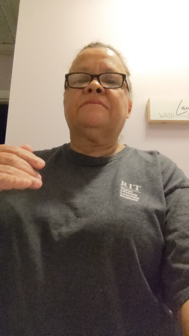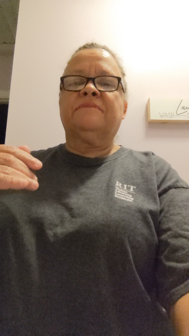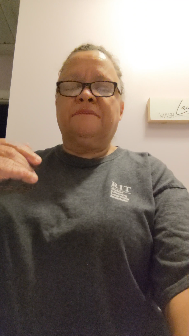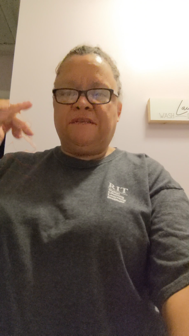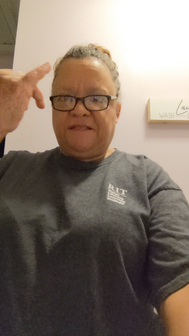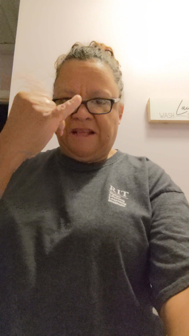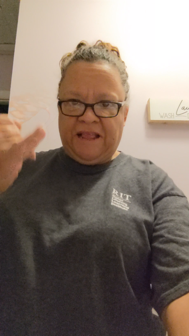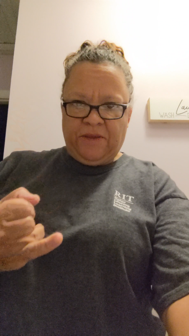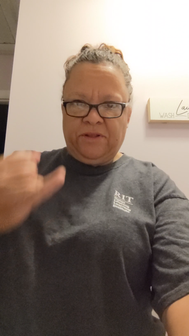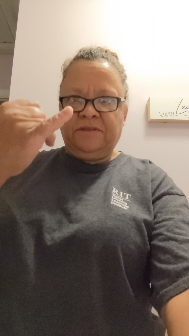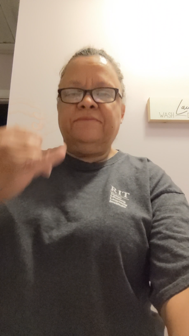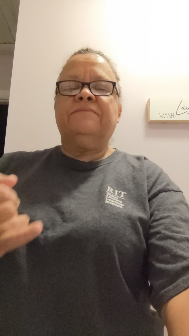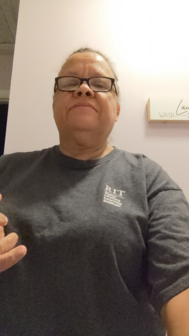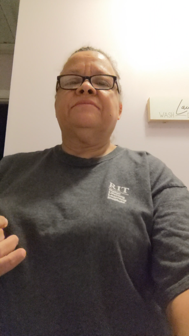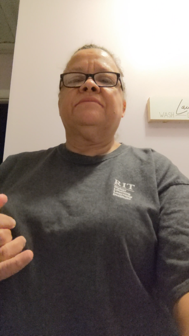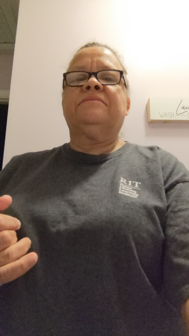draw